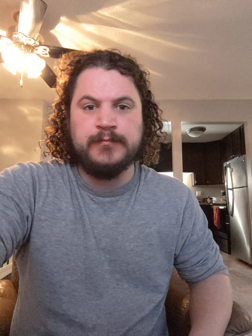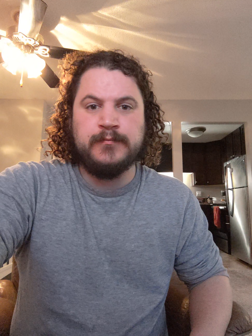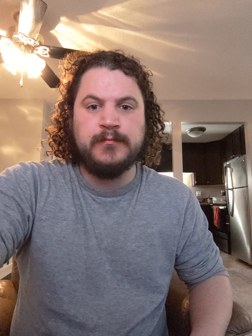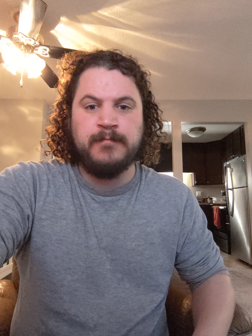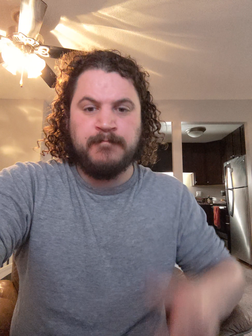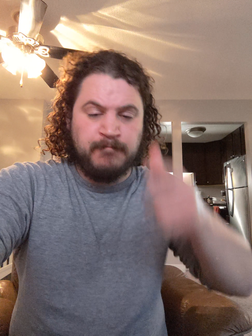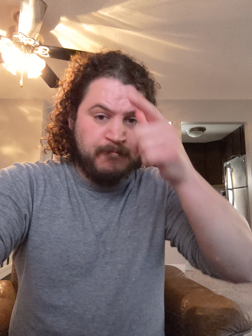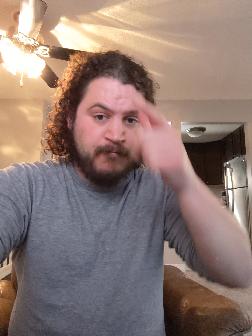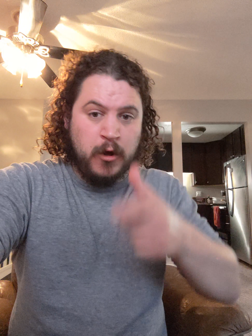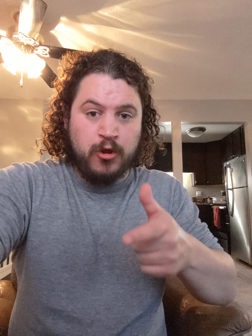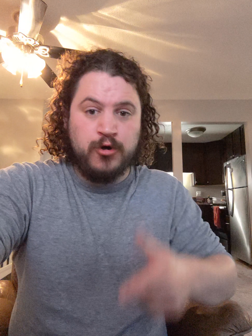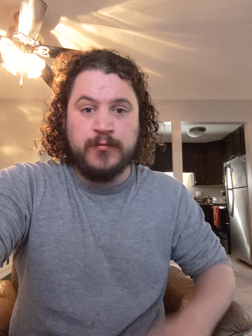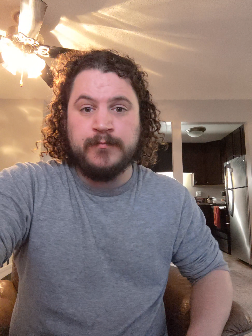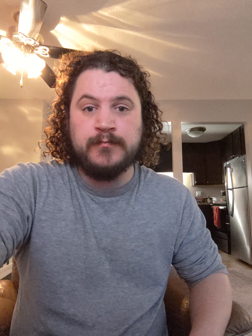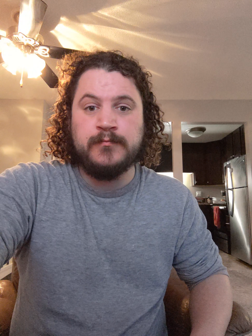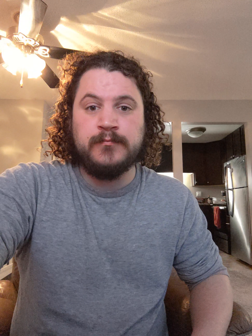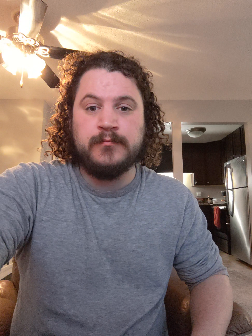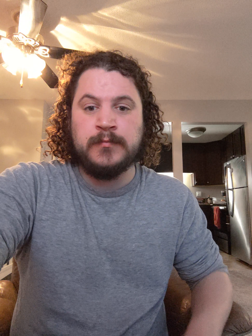brother